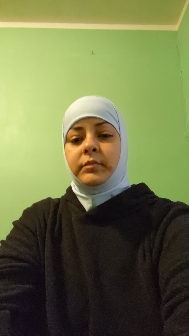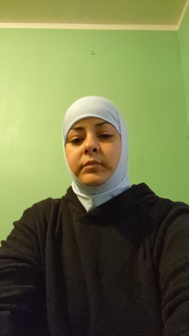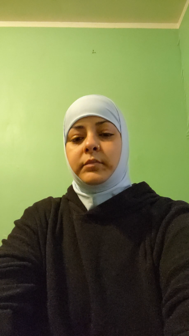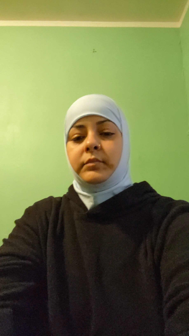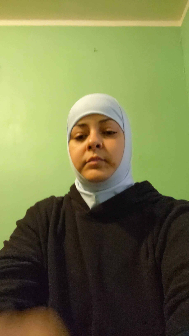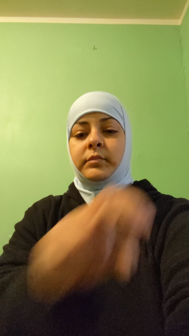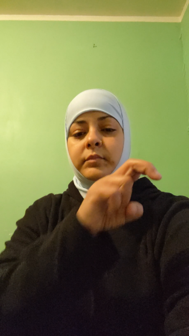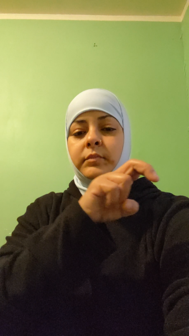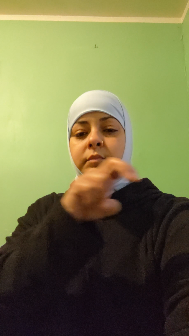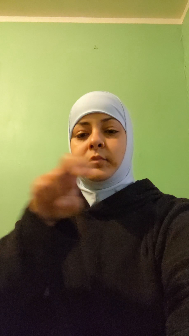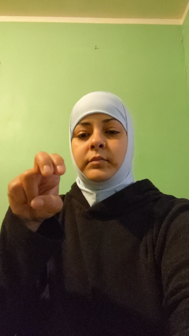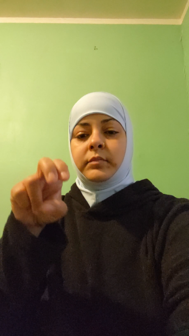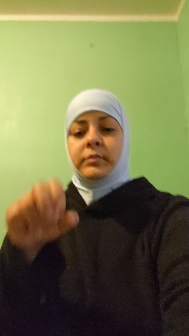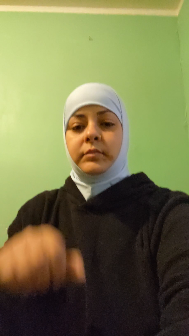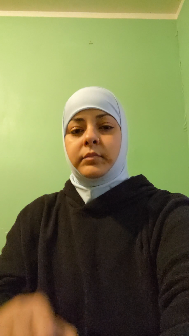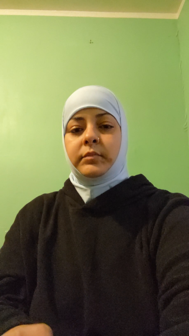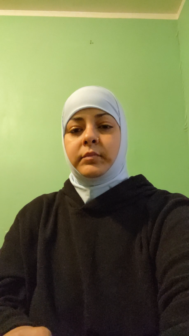couch